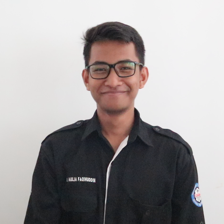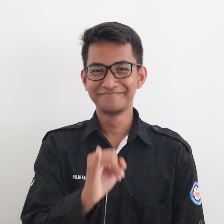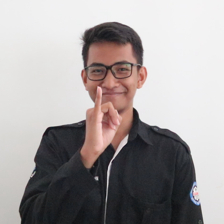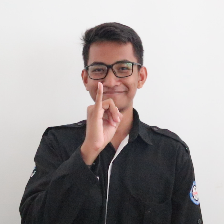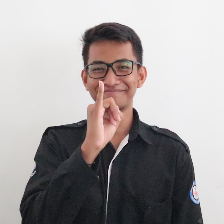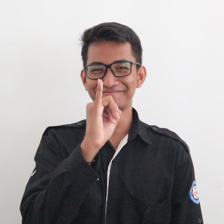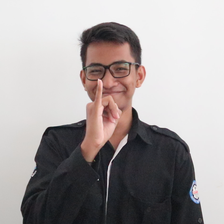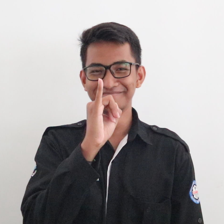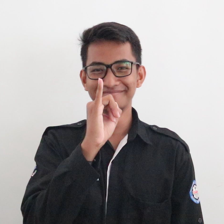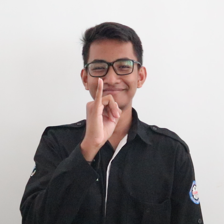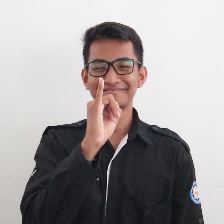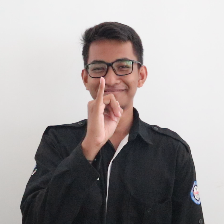I